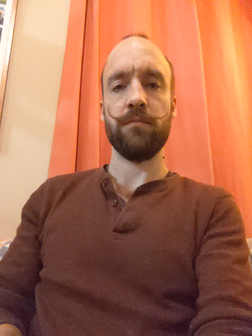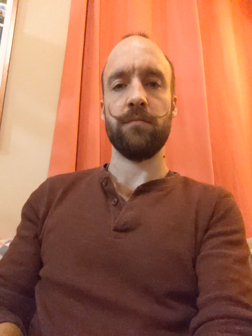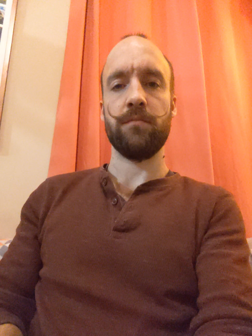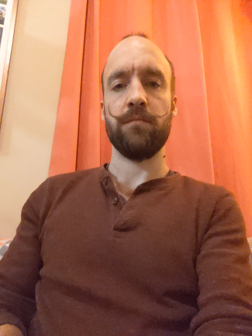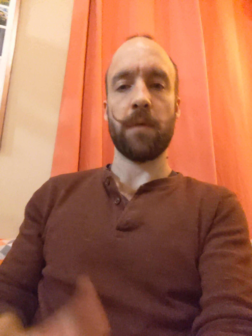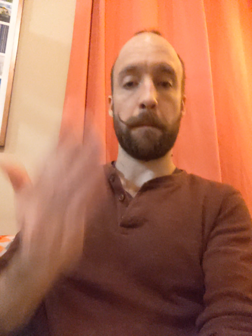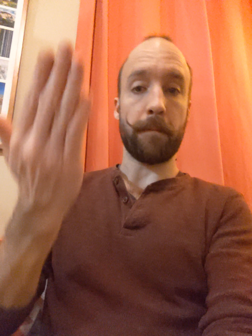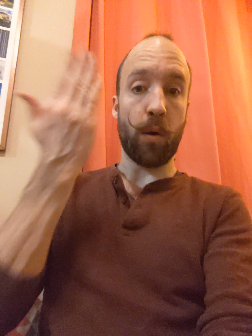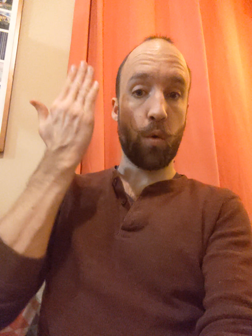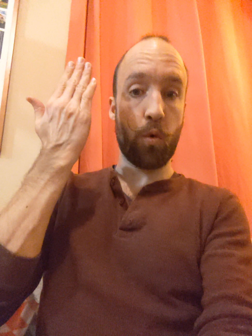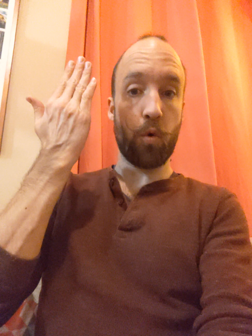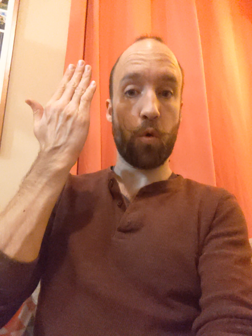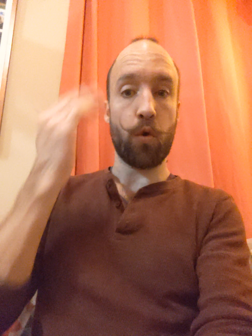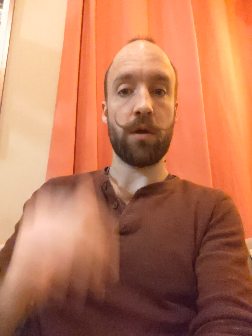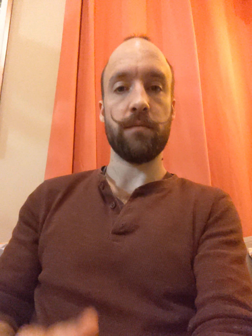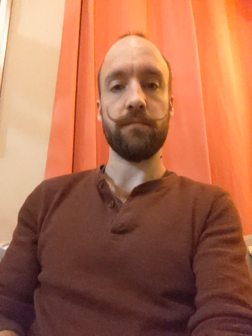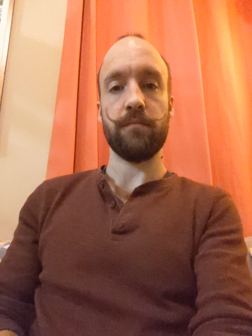morning